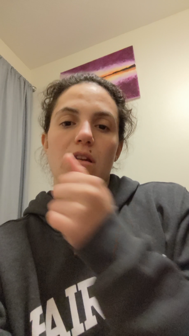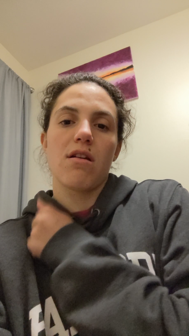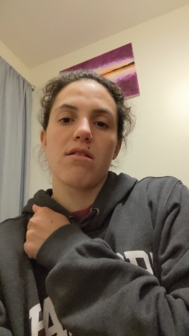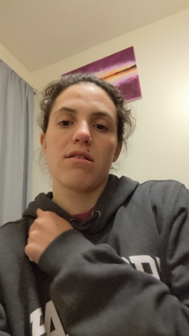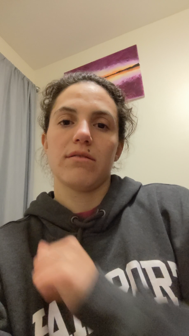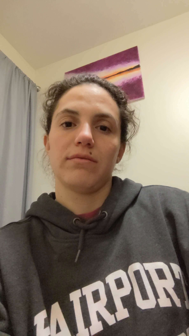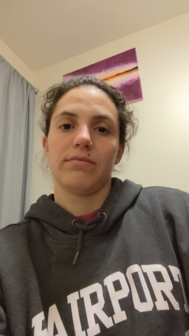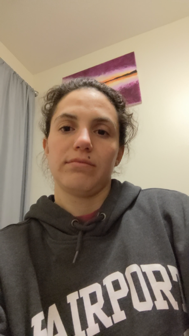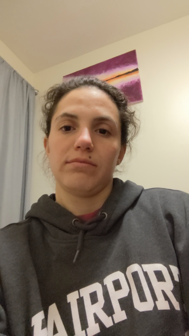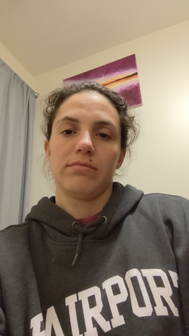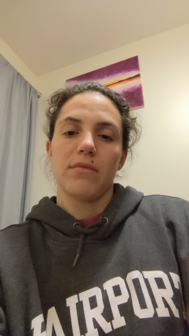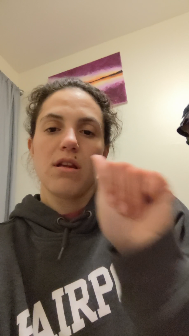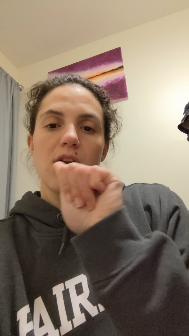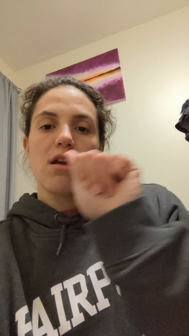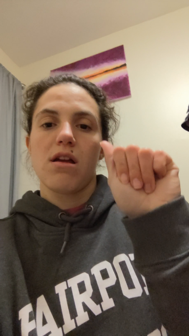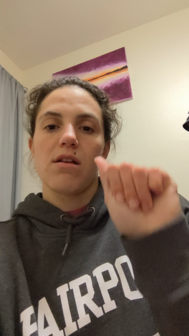a